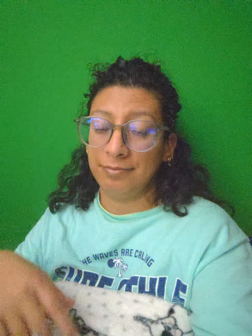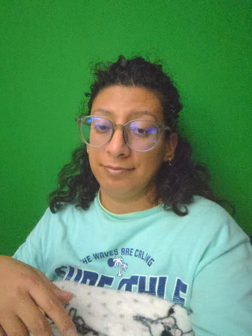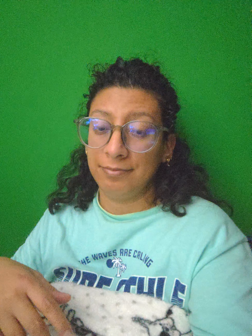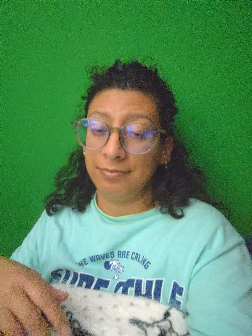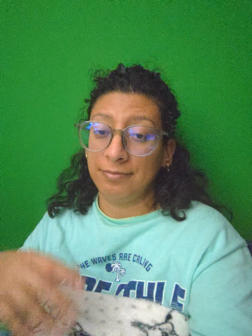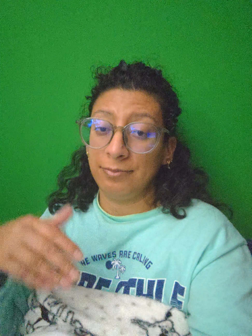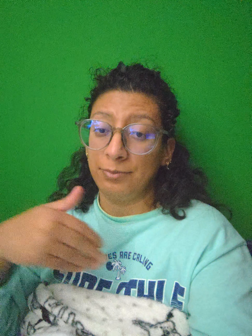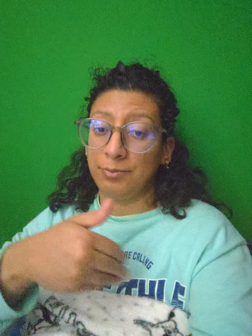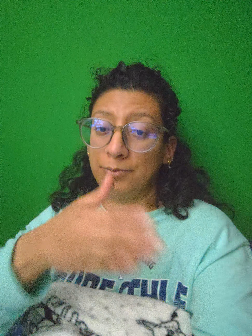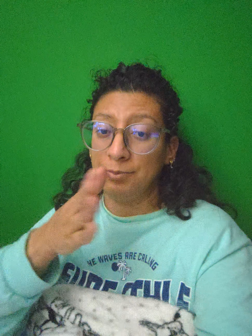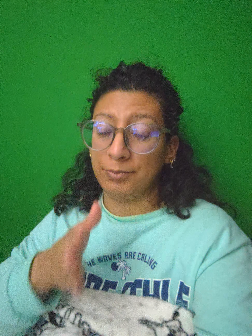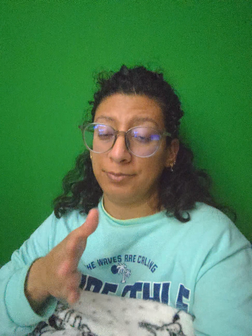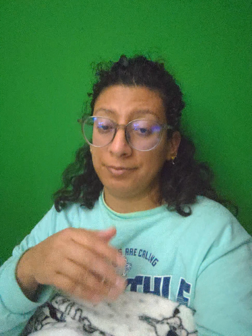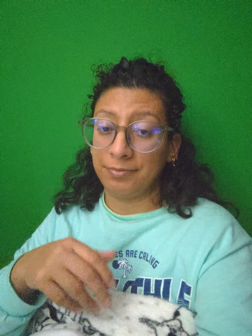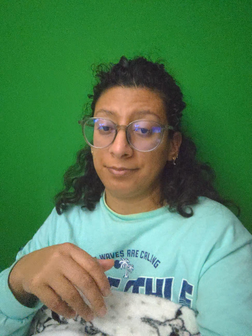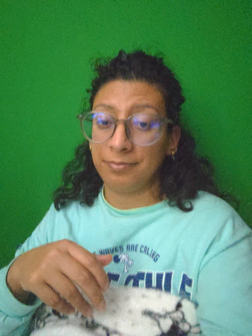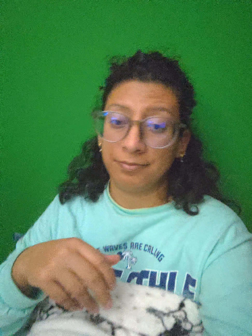room